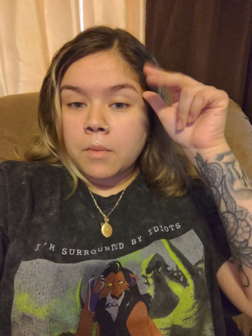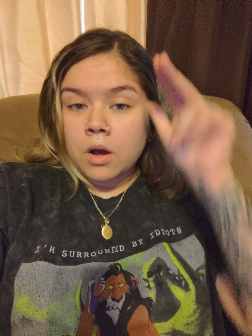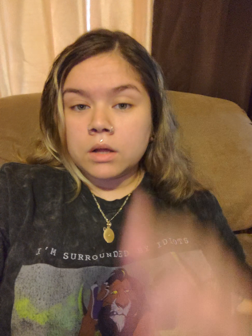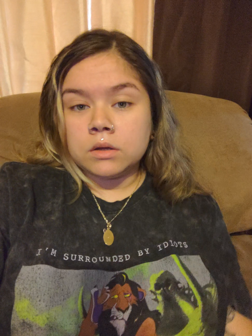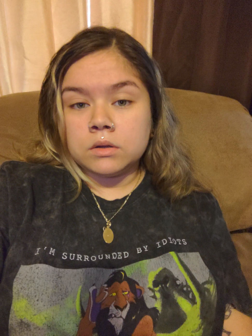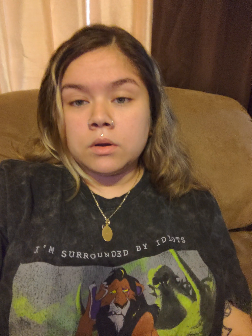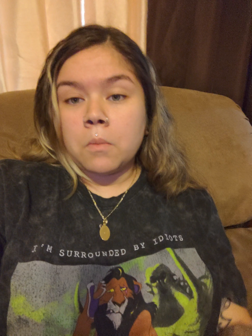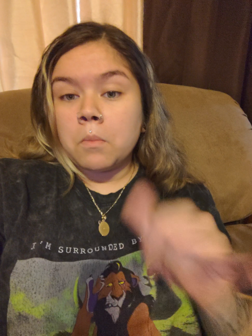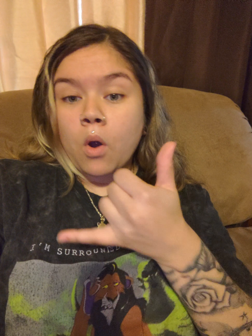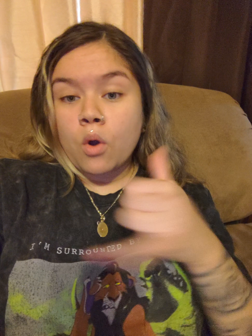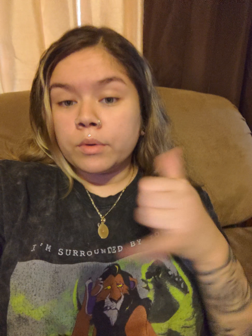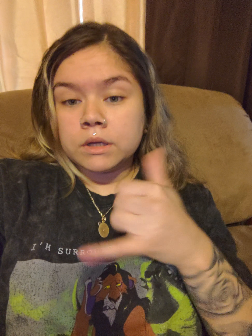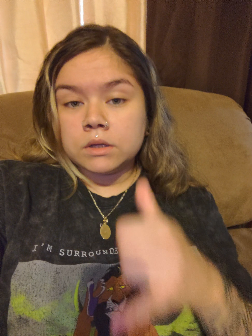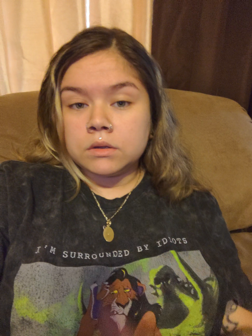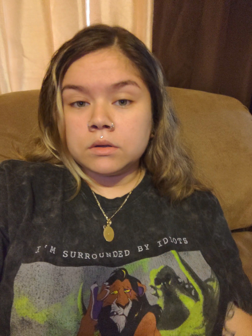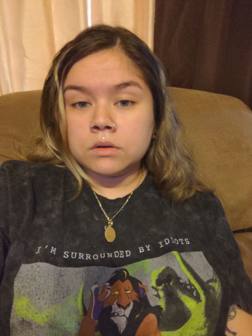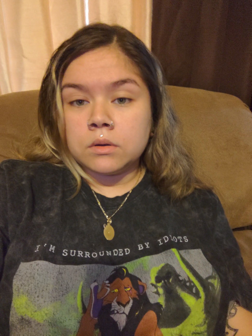party